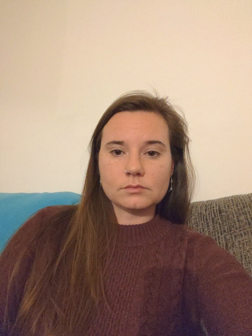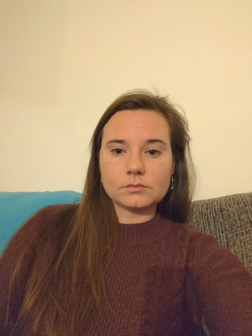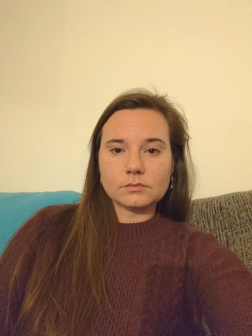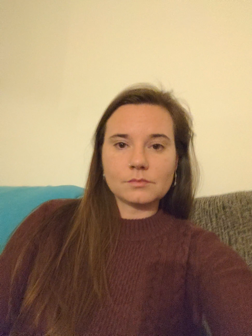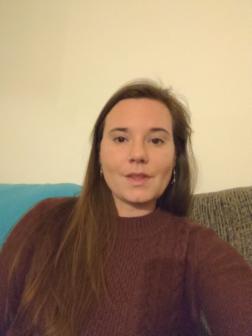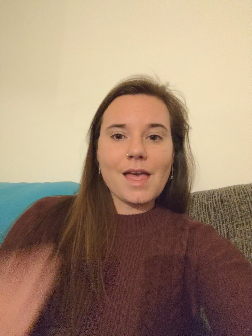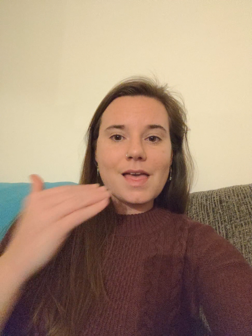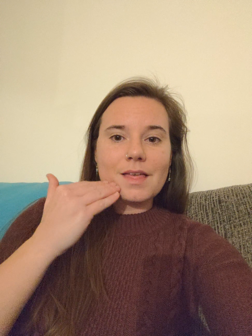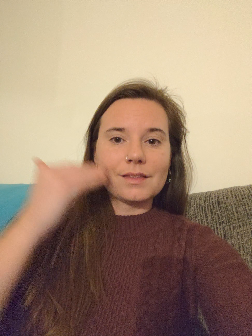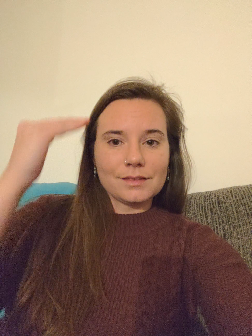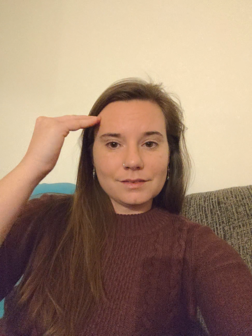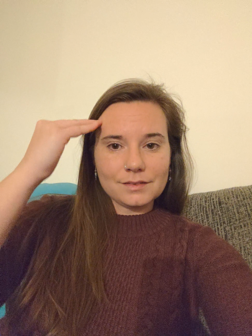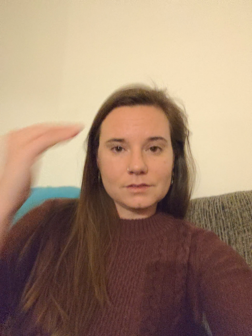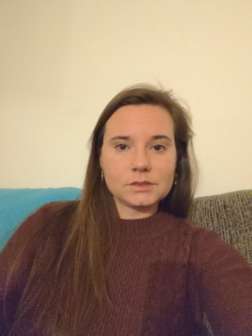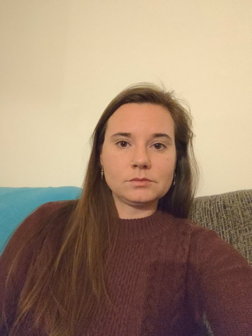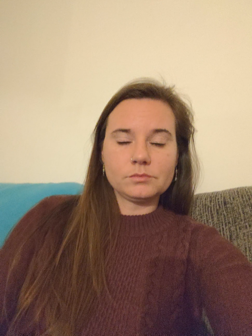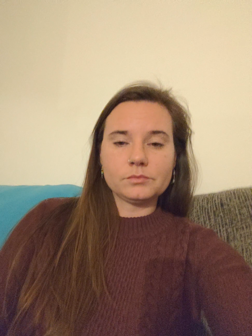head